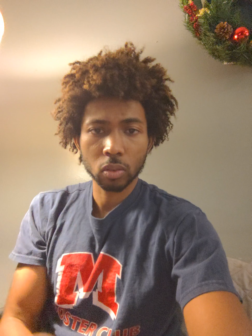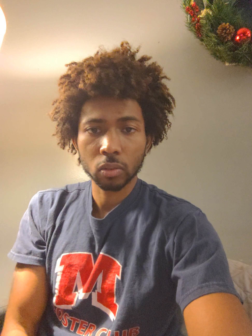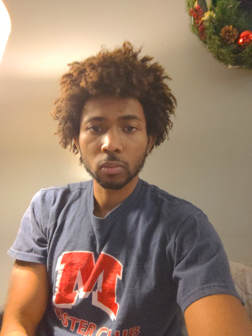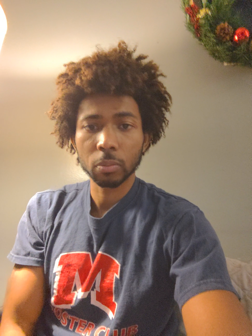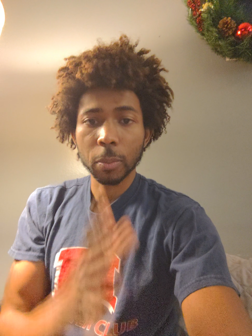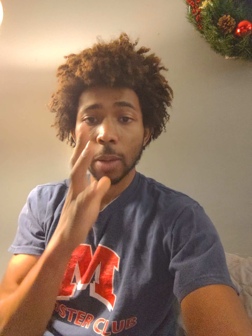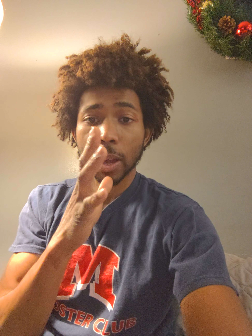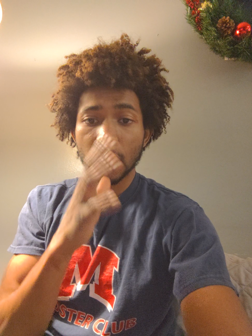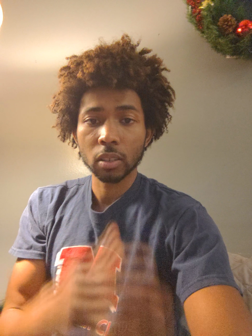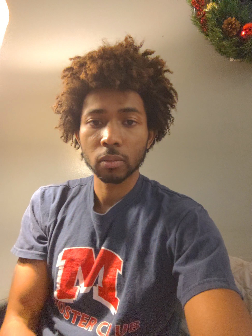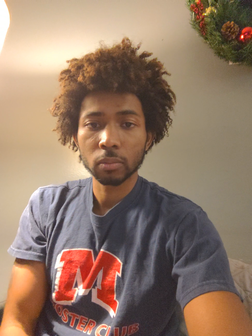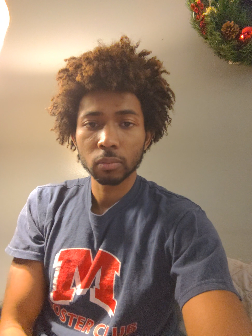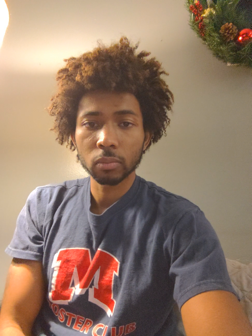mom